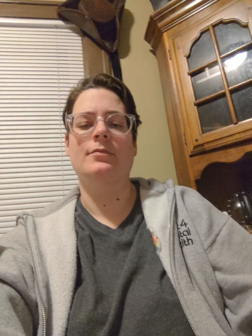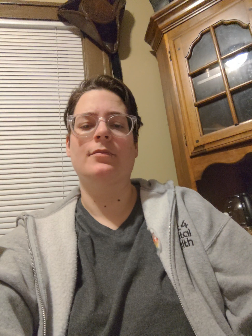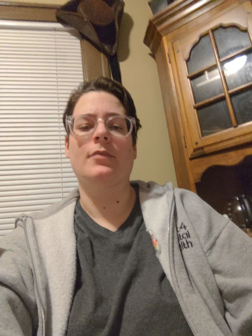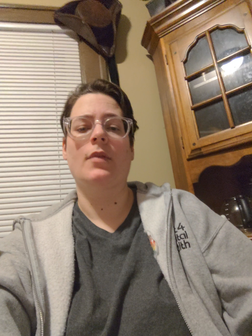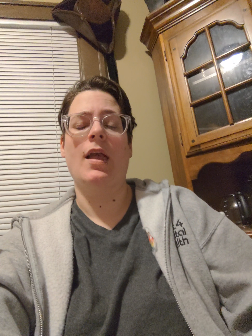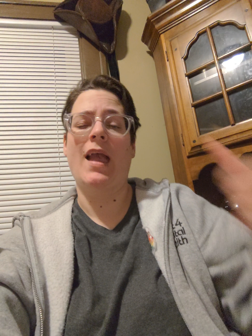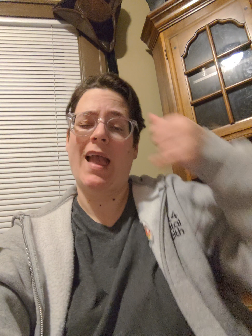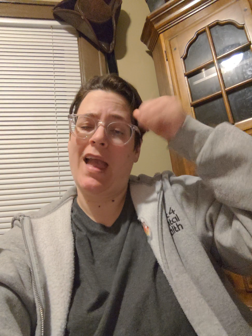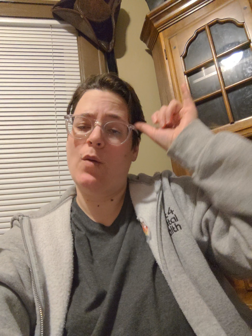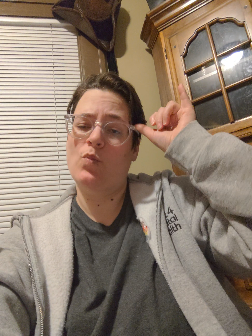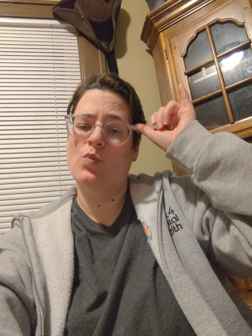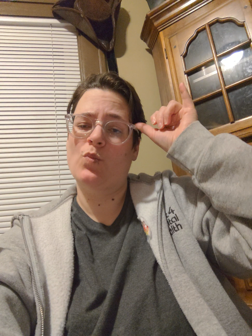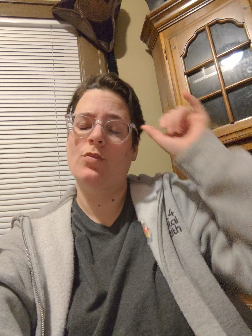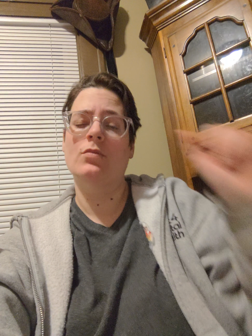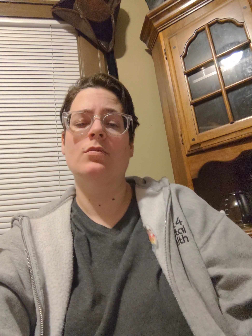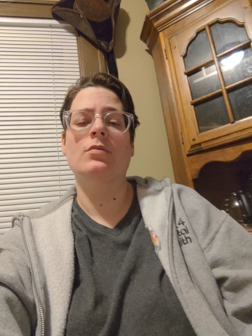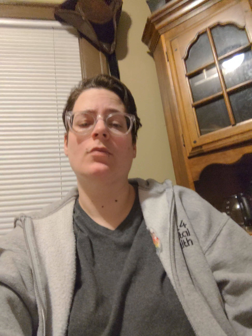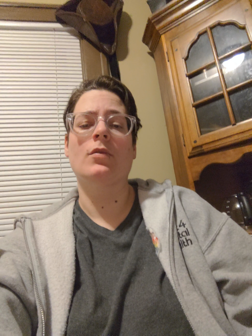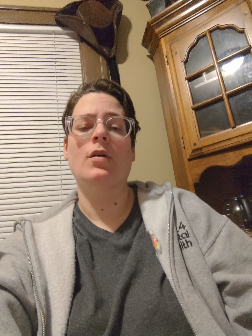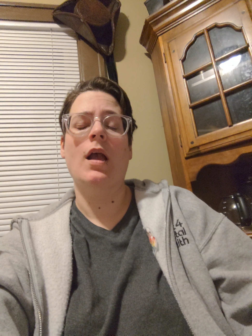cow